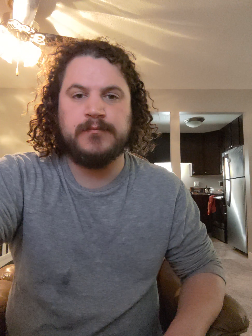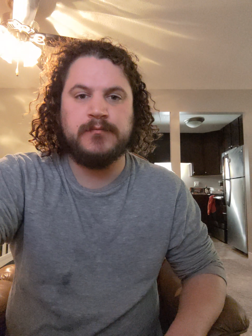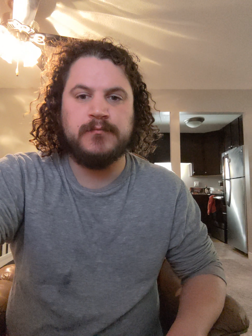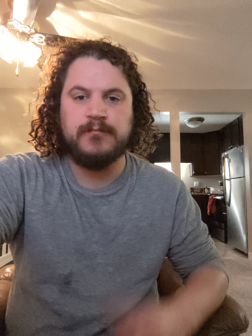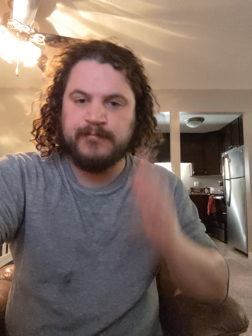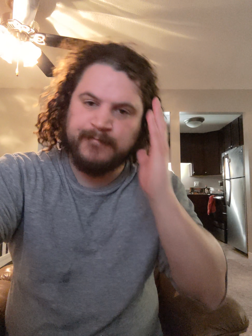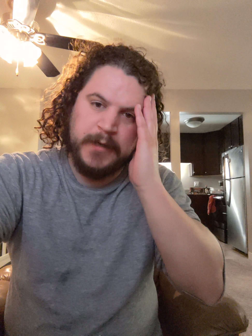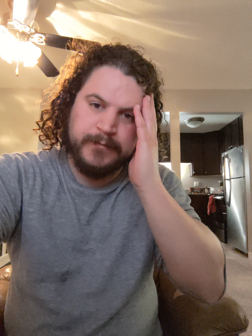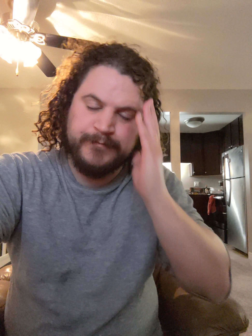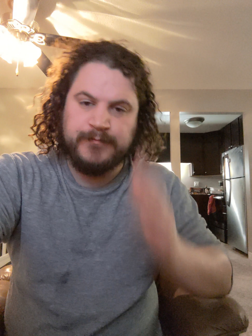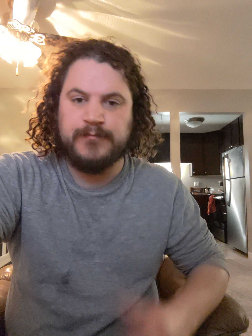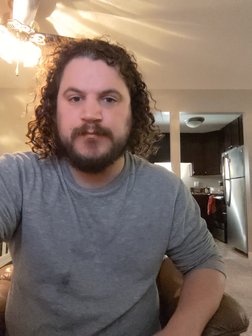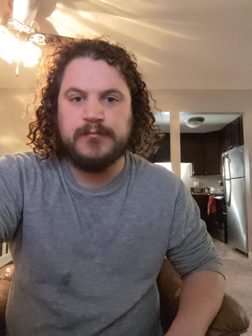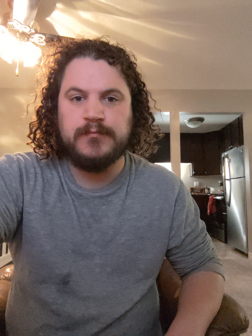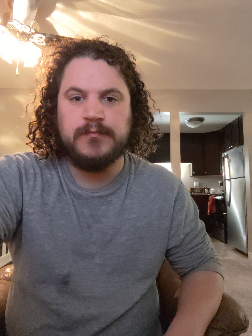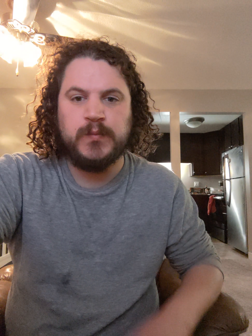bed